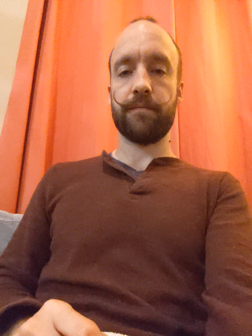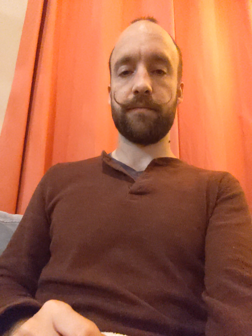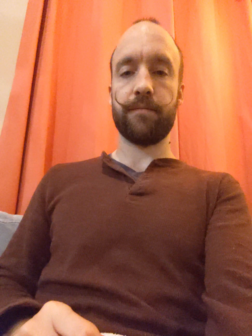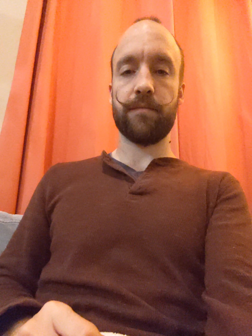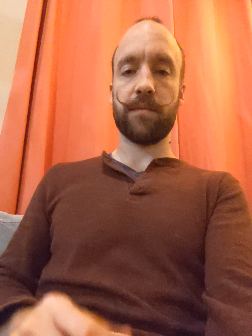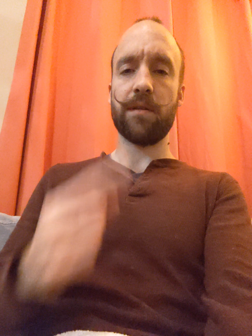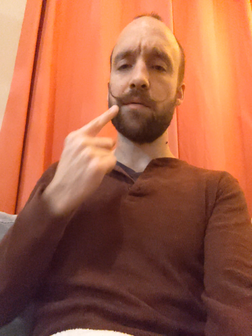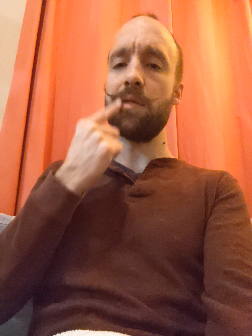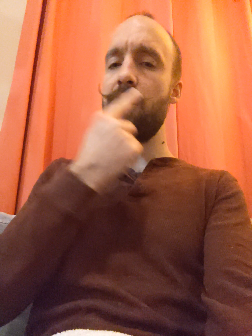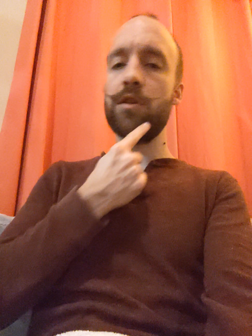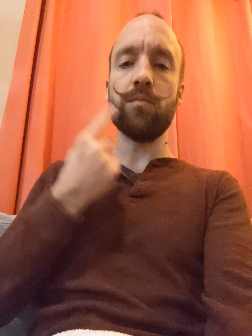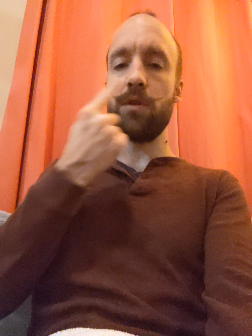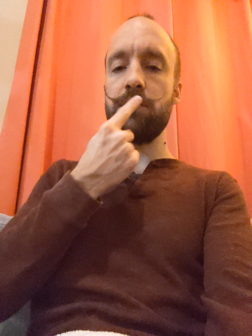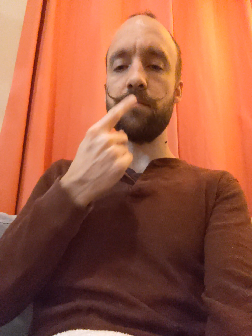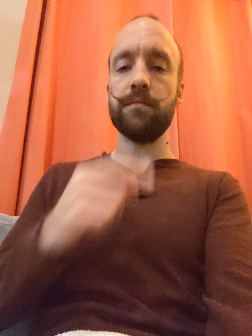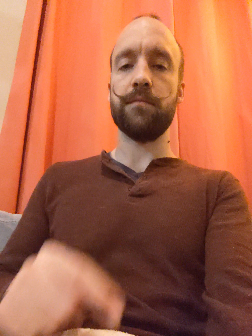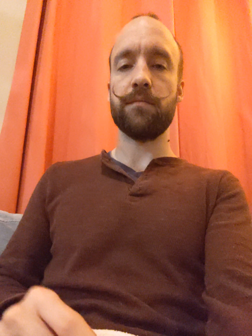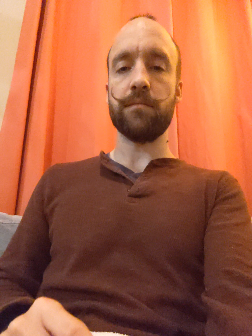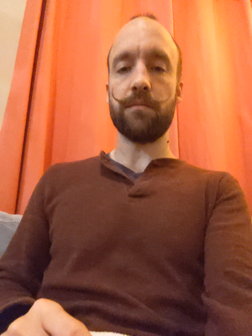mouth